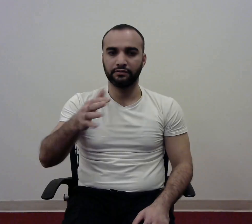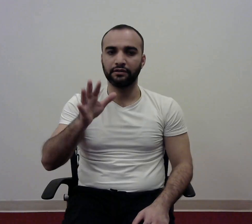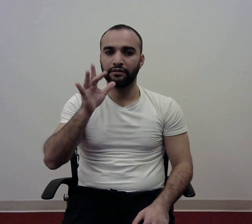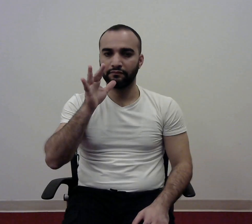yaş